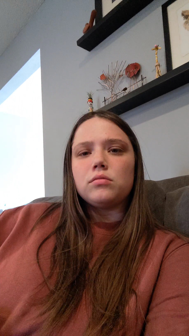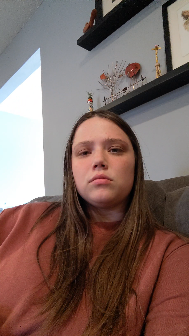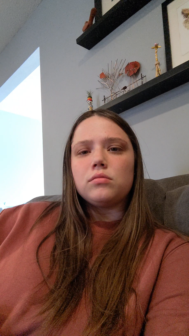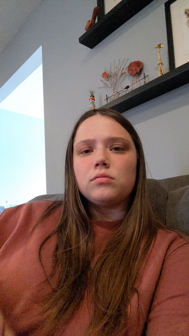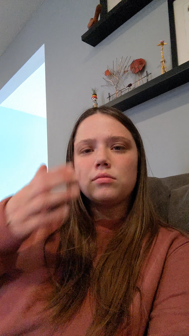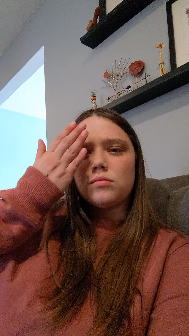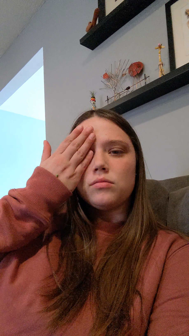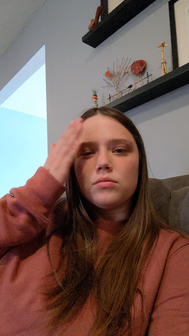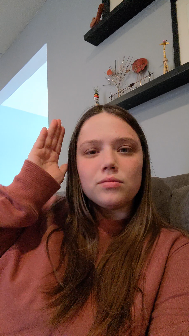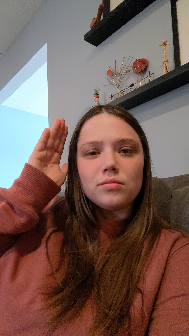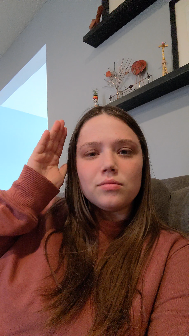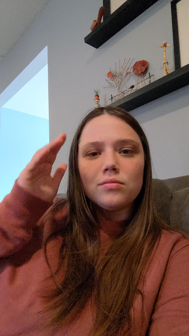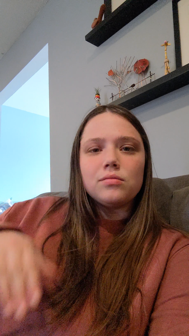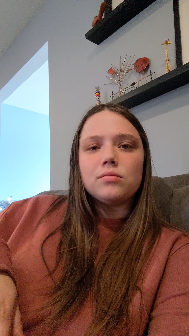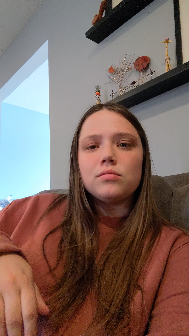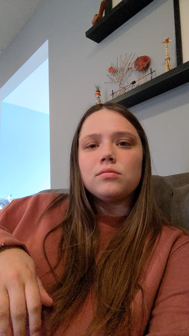peekaboo